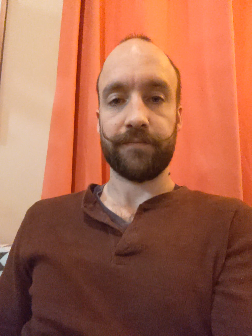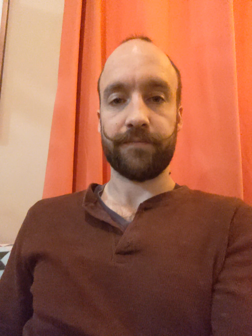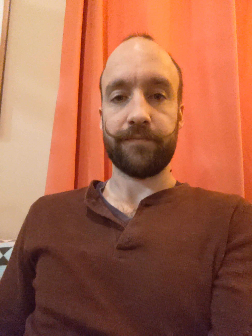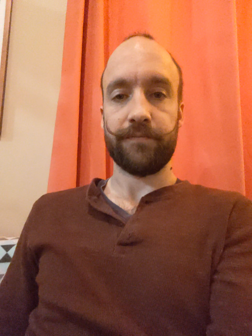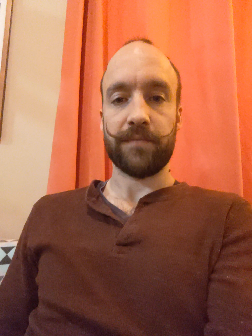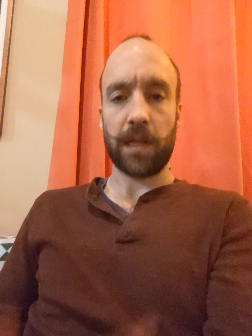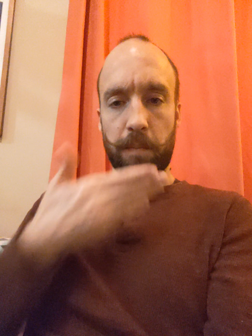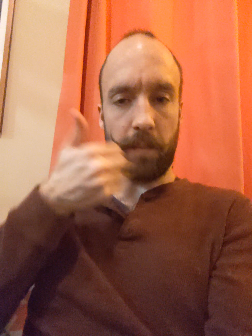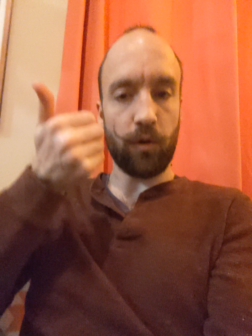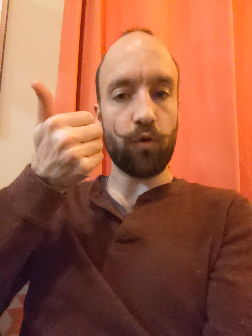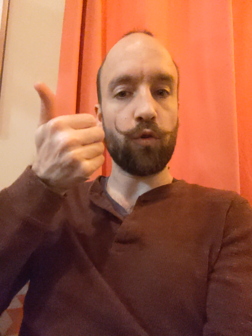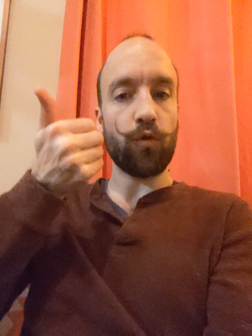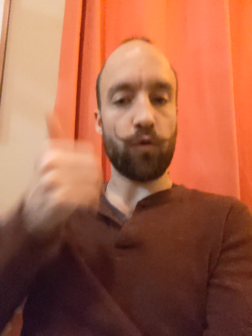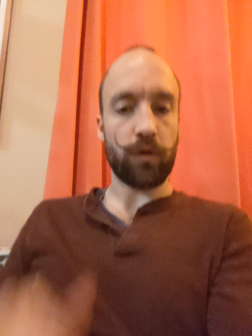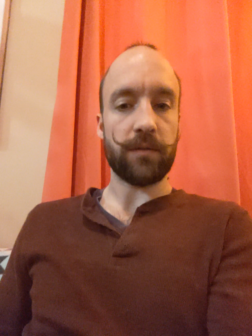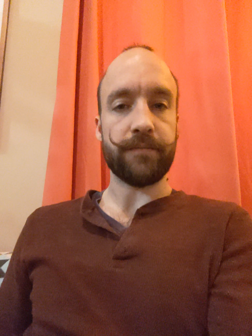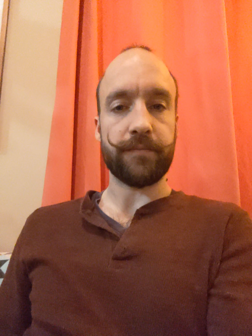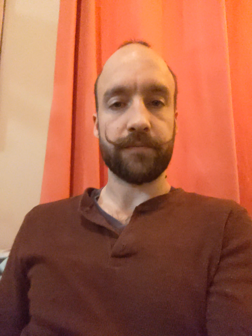better